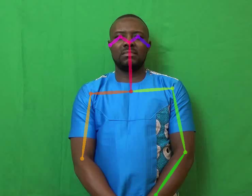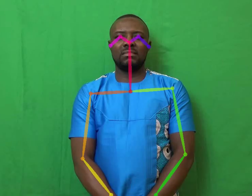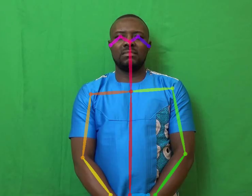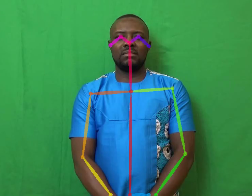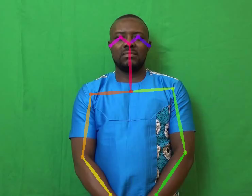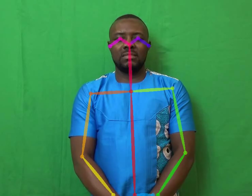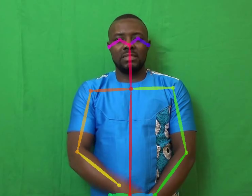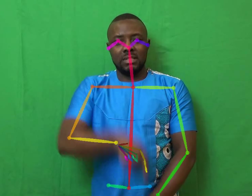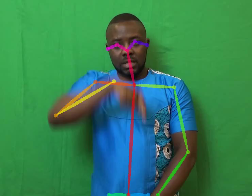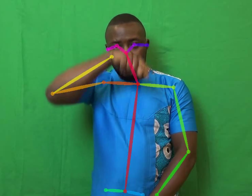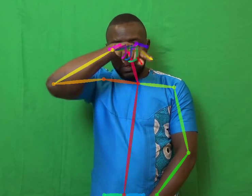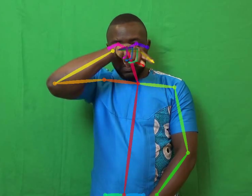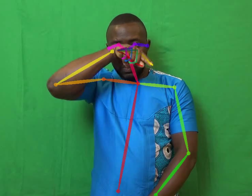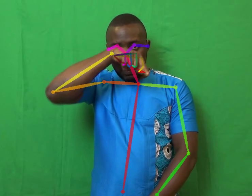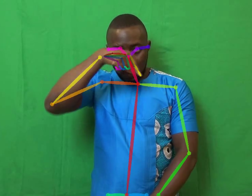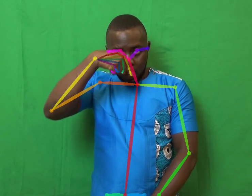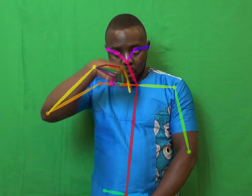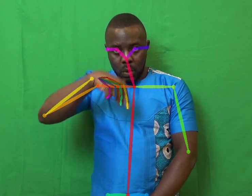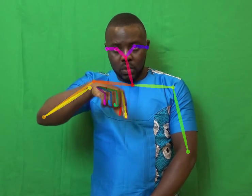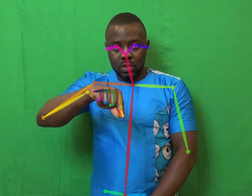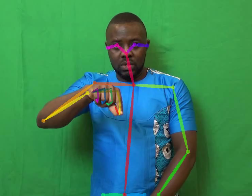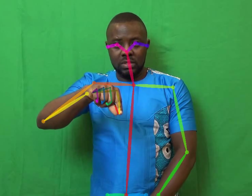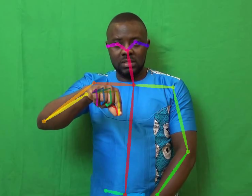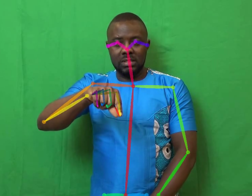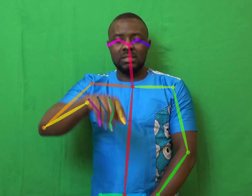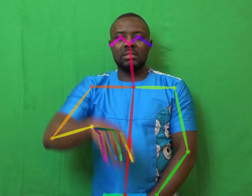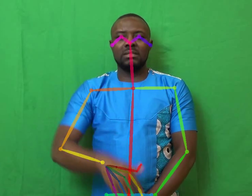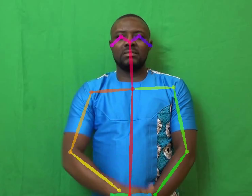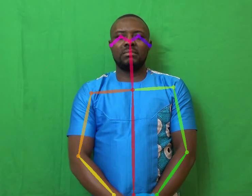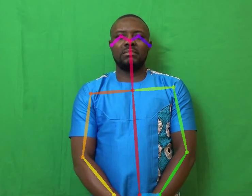turkey